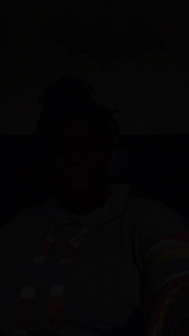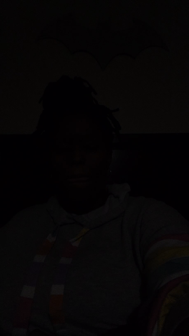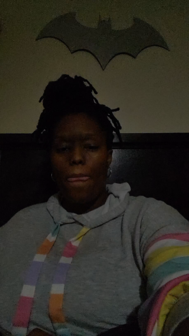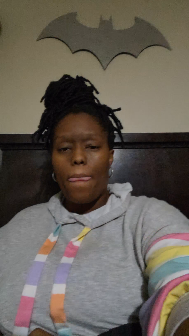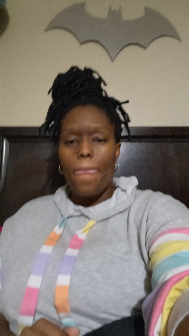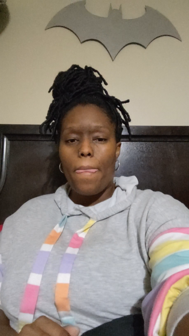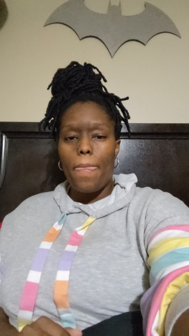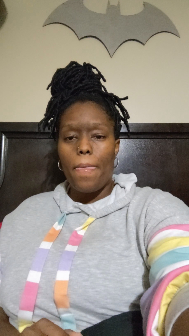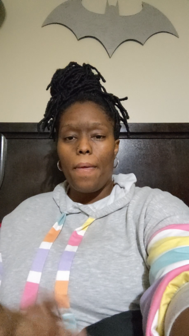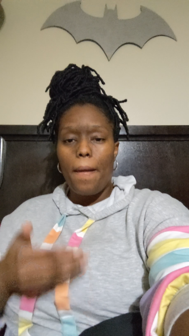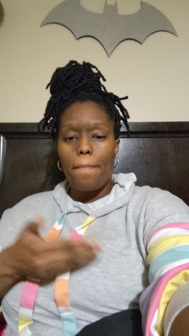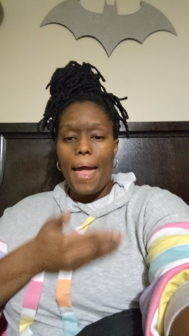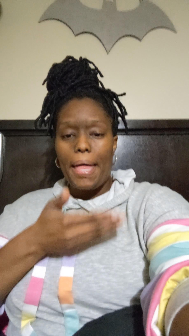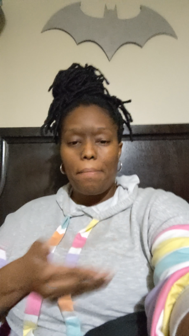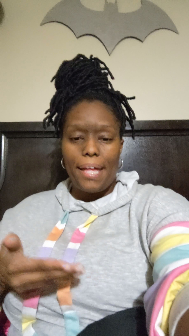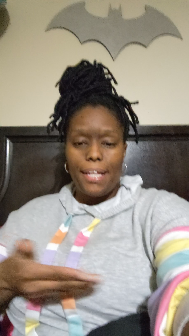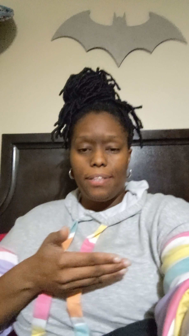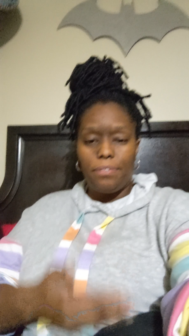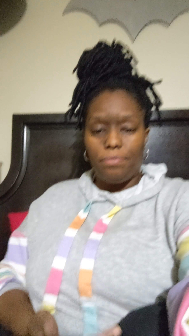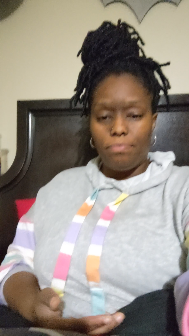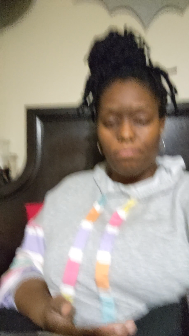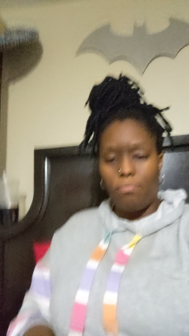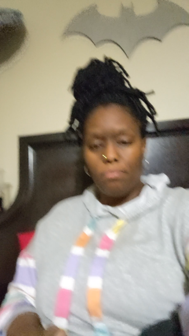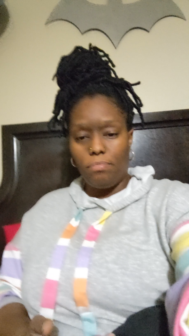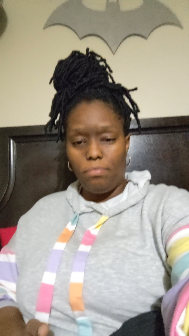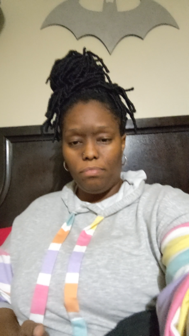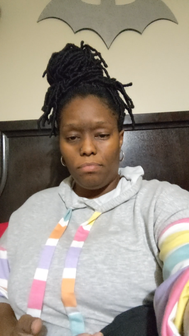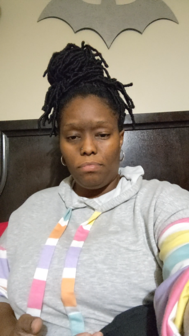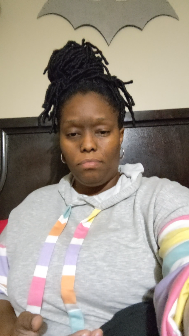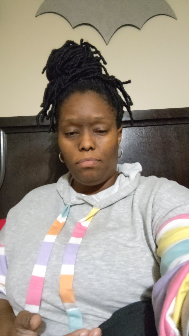baby